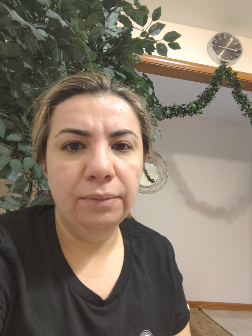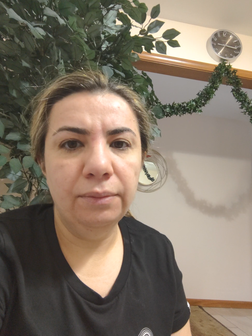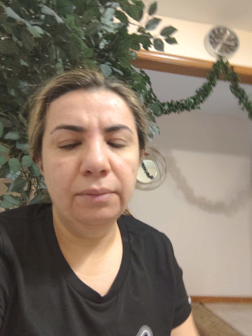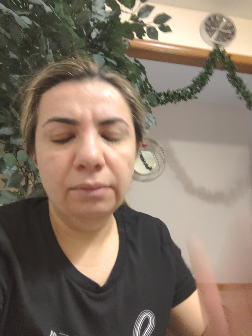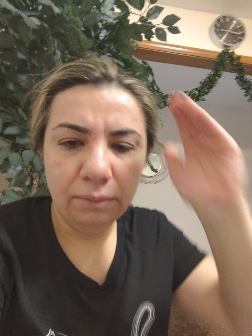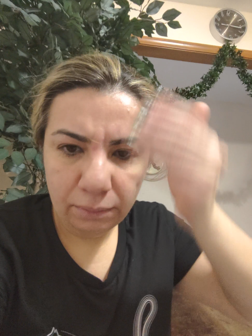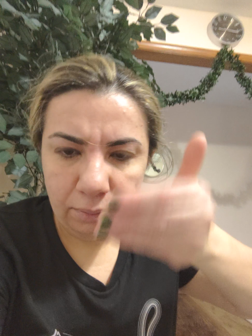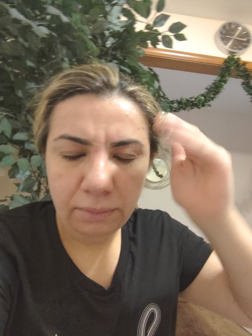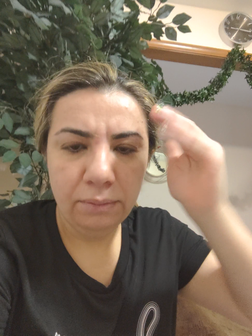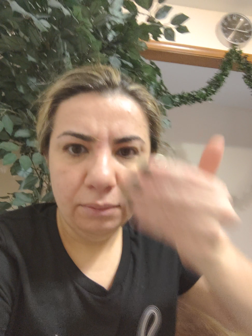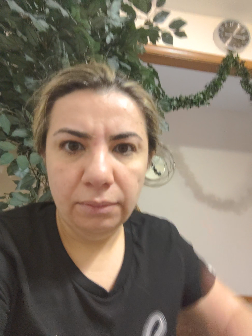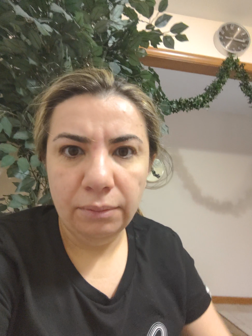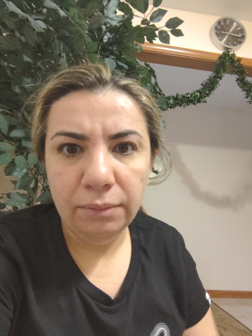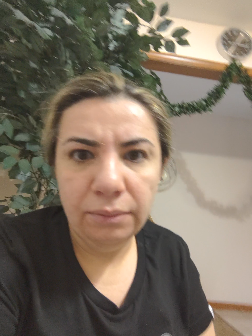sleepy